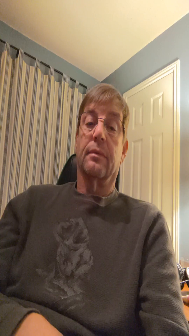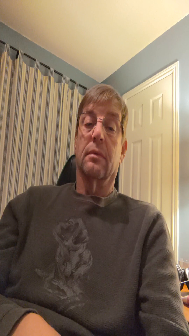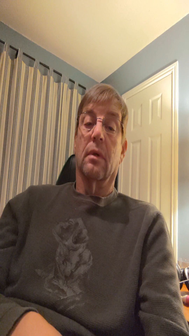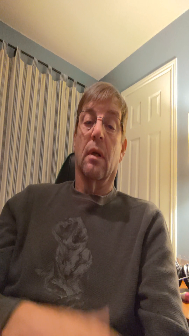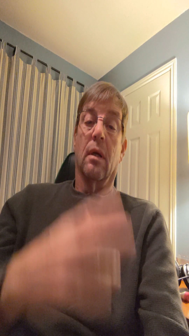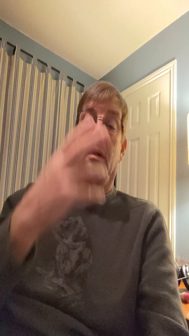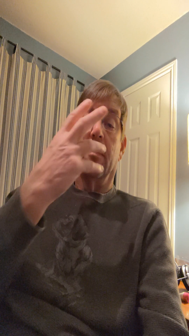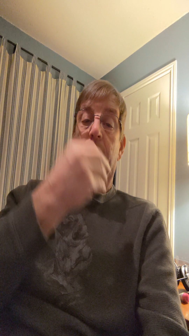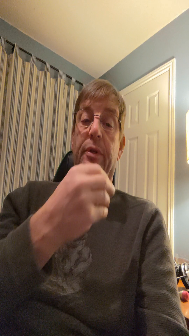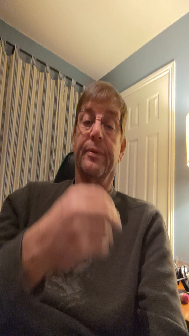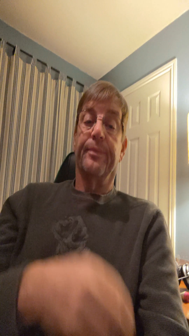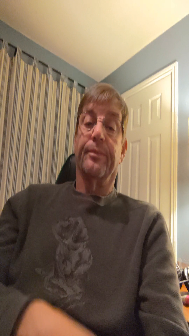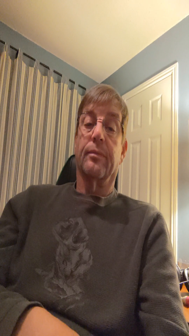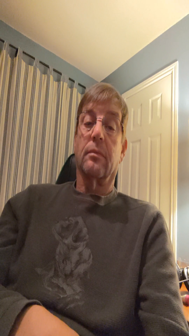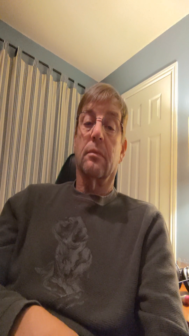pretty